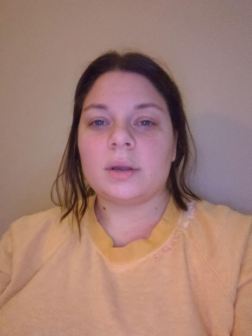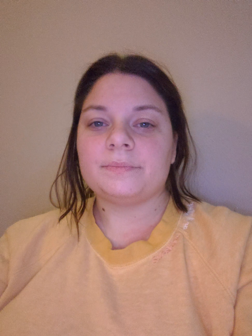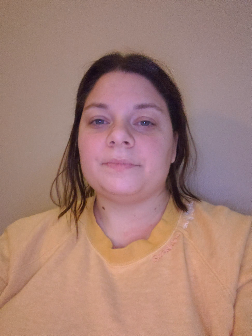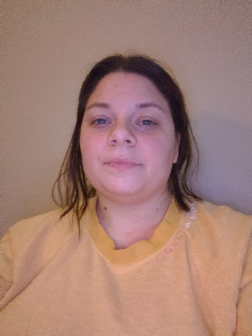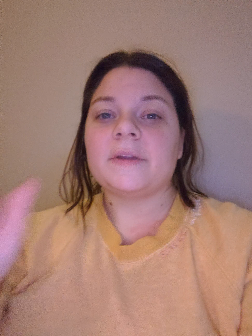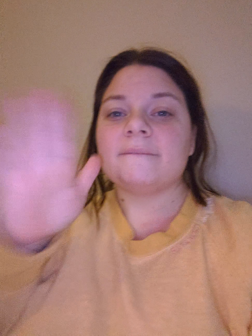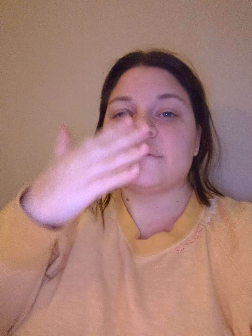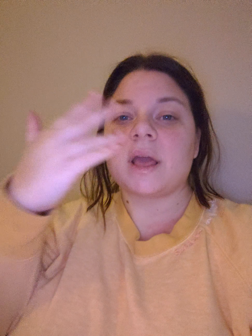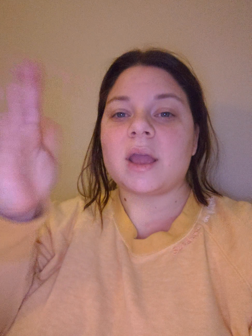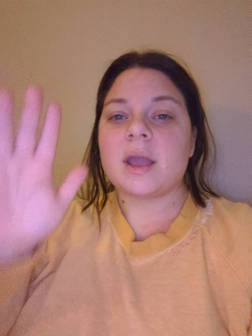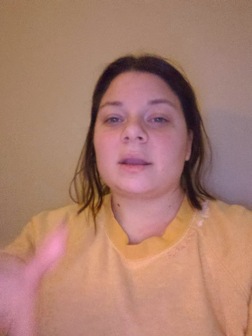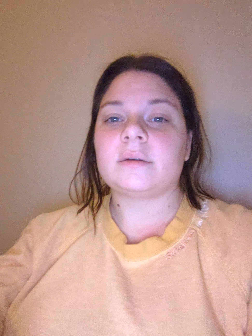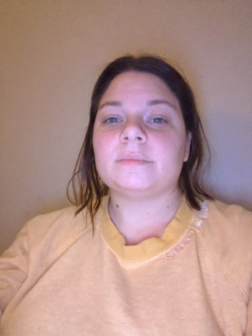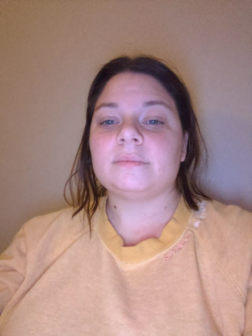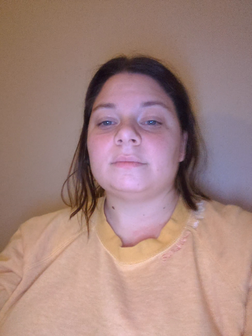flag